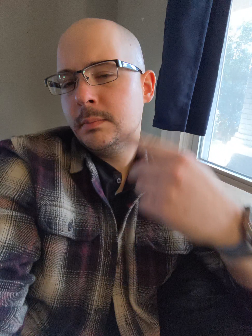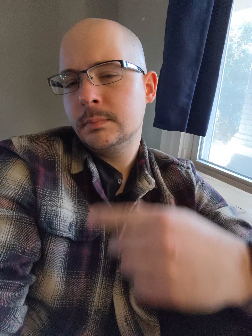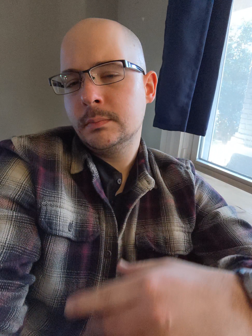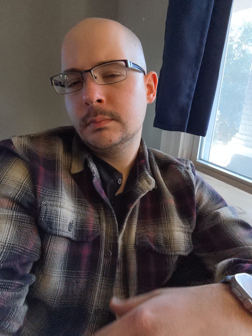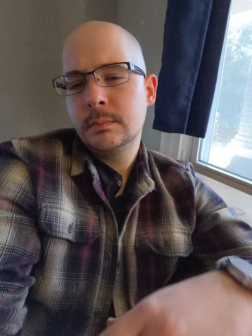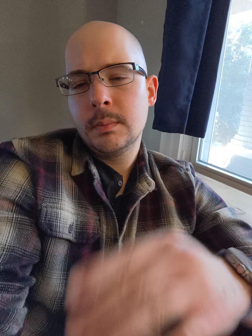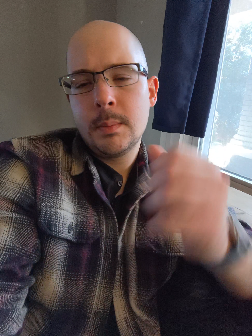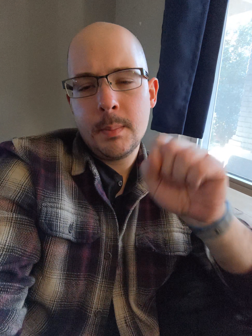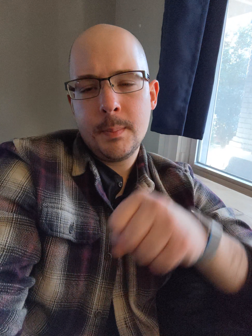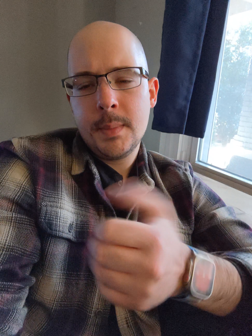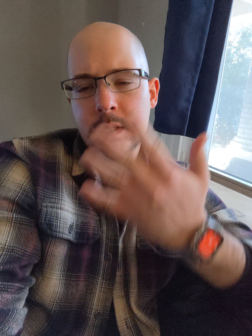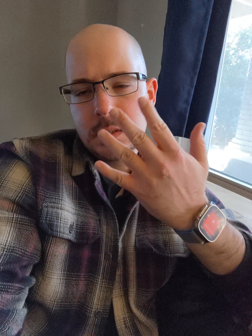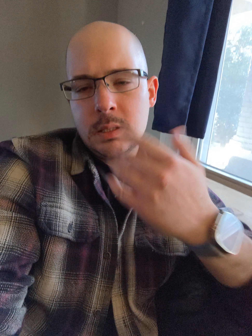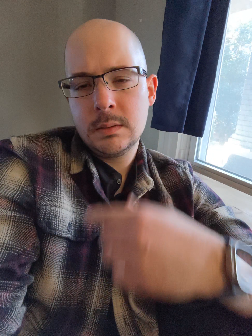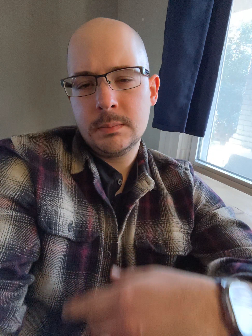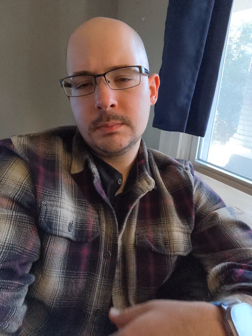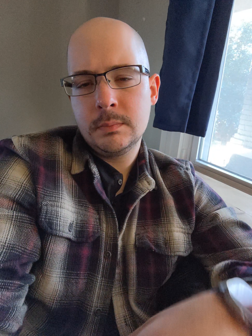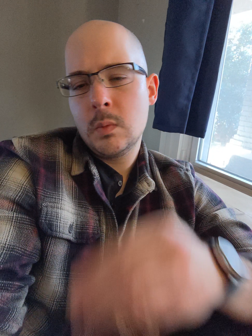mitten